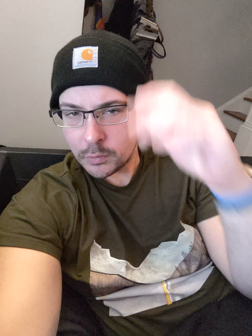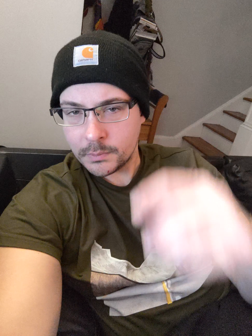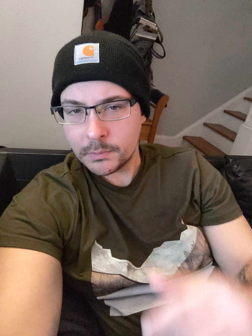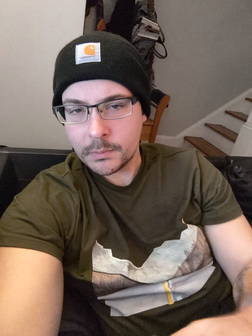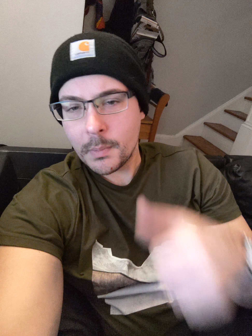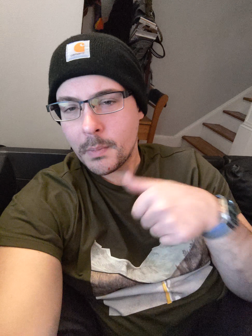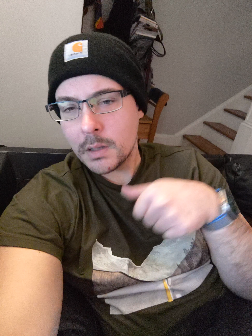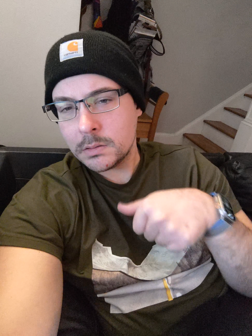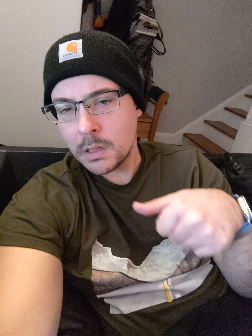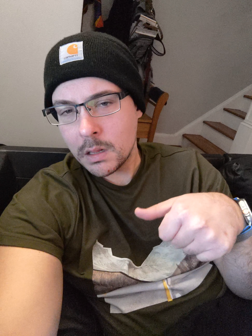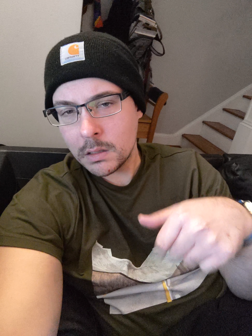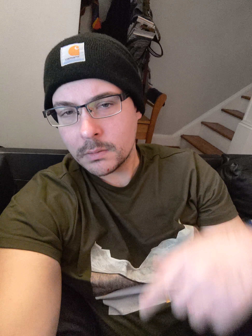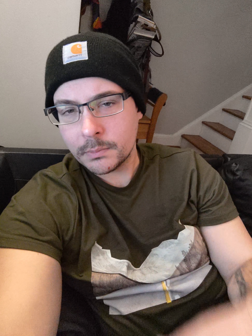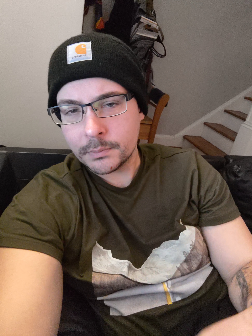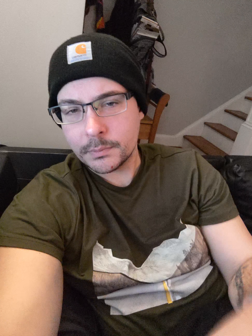puzzle